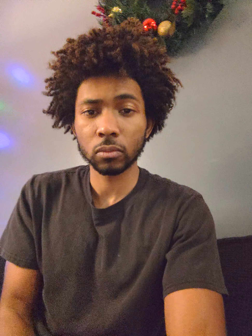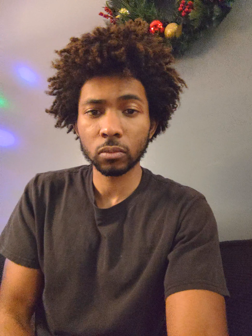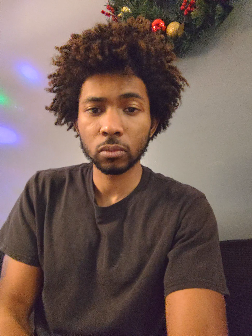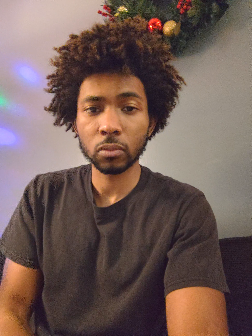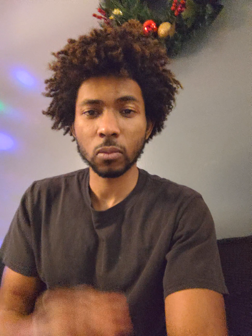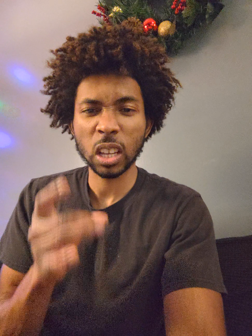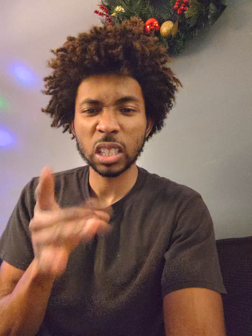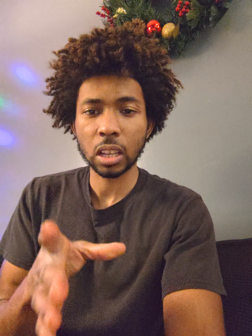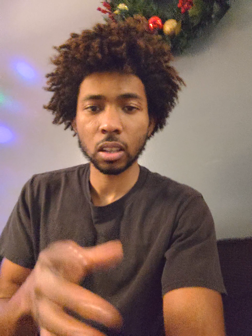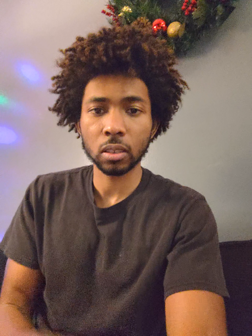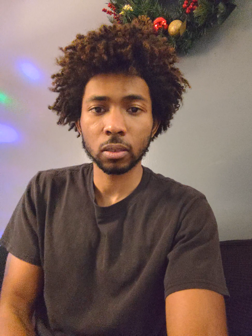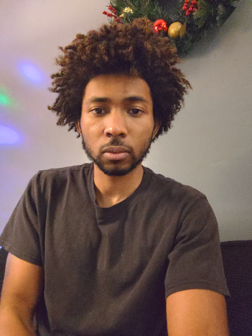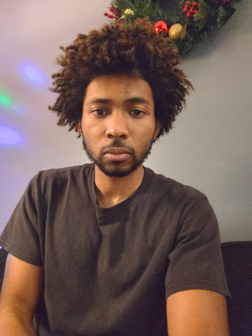hate